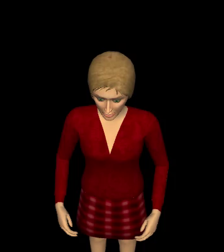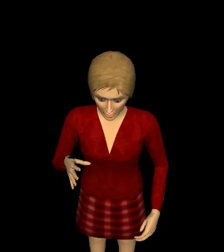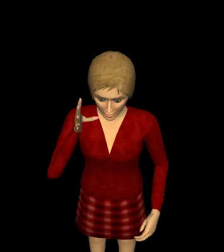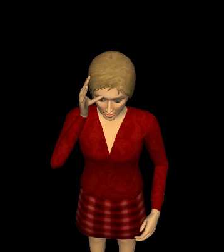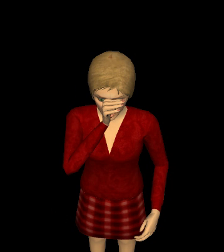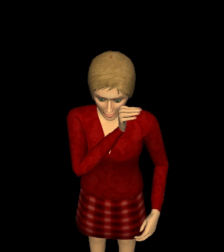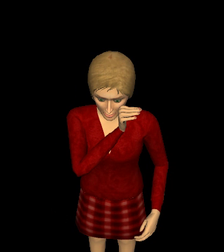ينسى